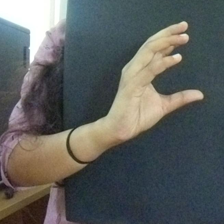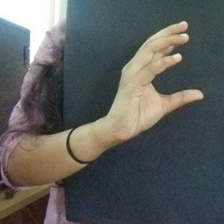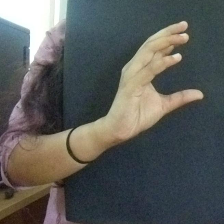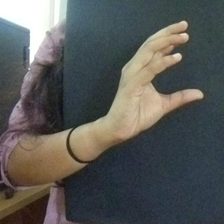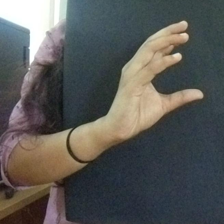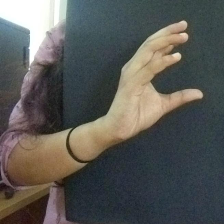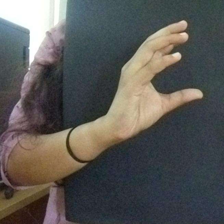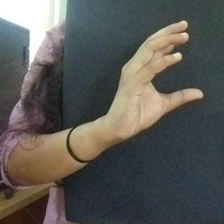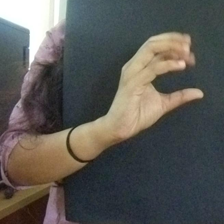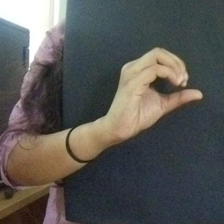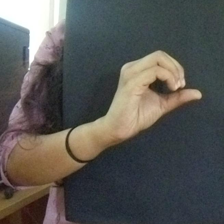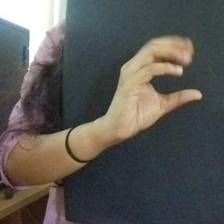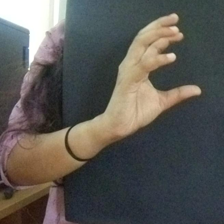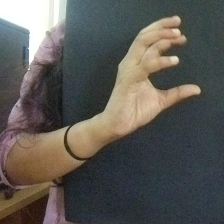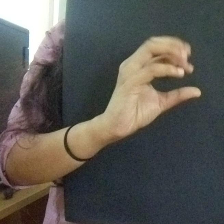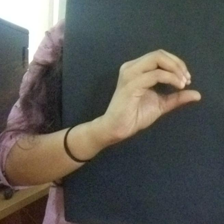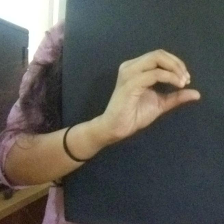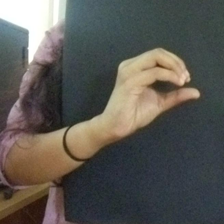pain